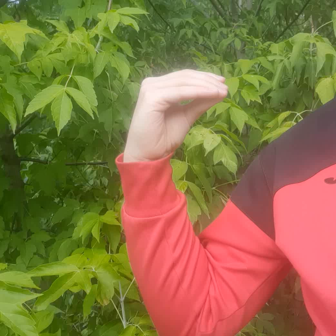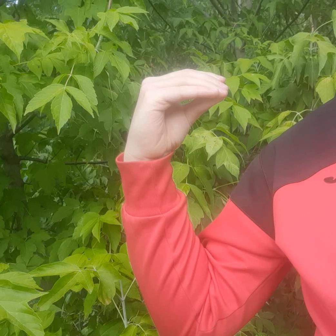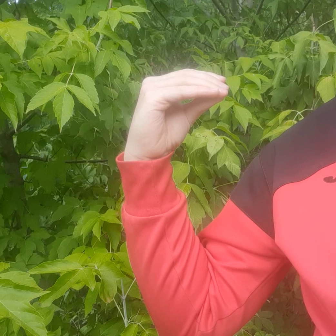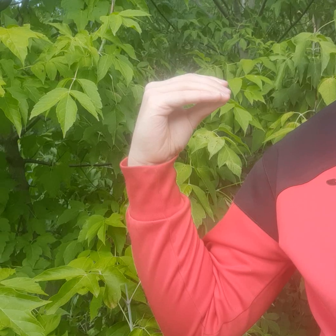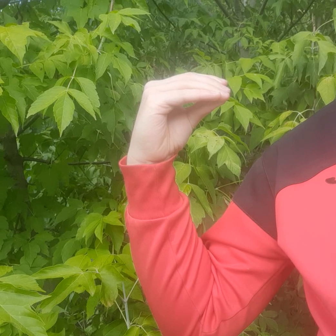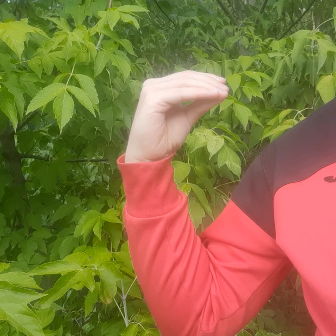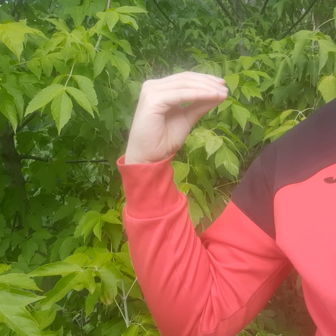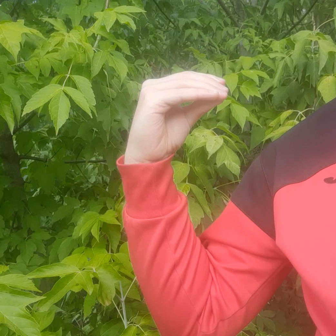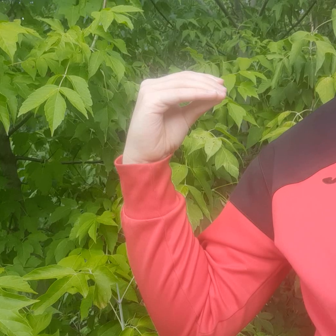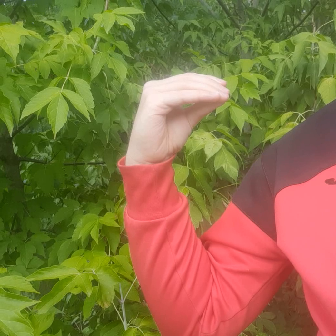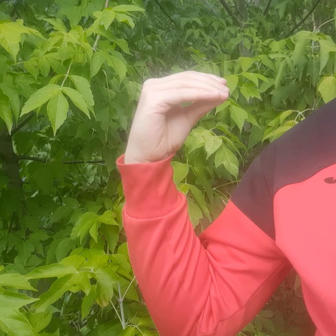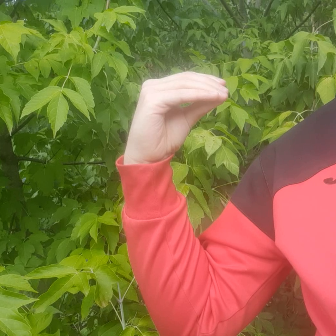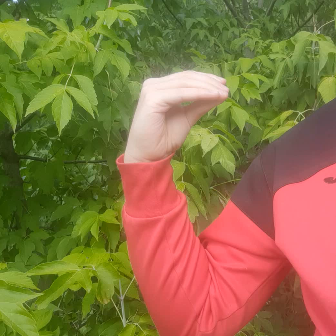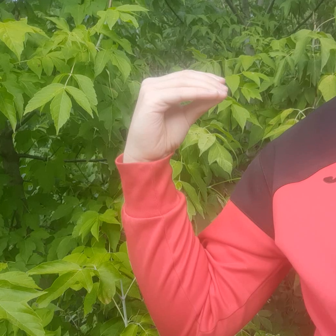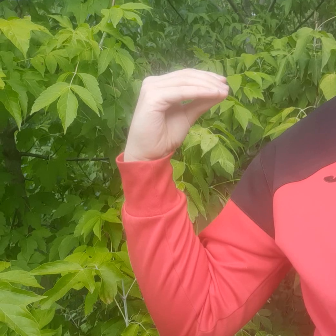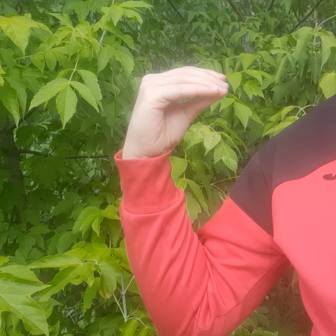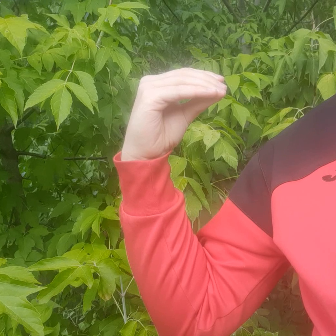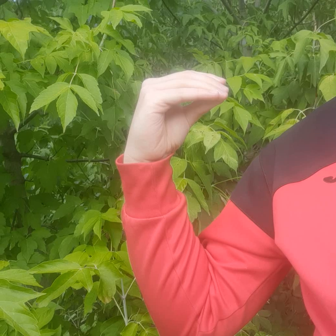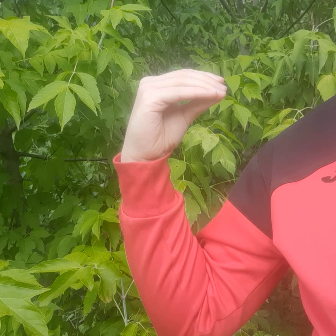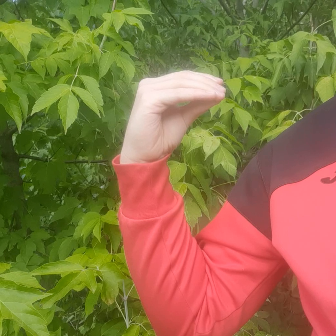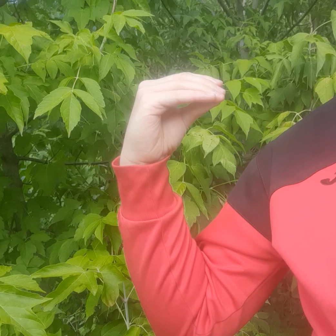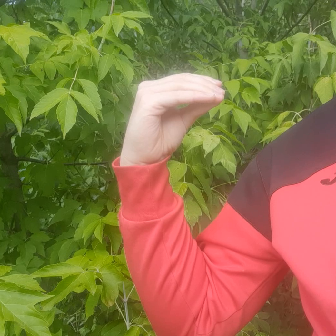Ж